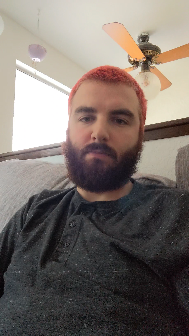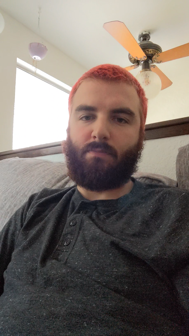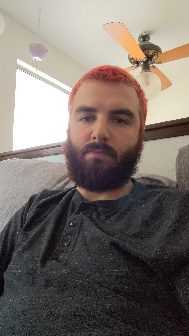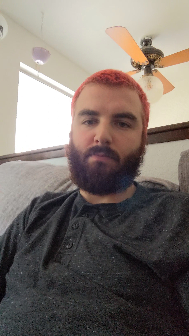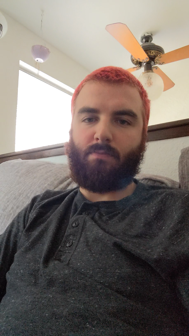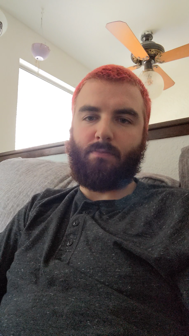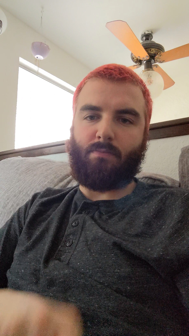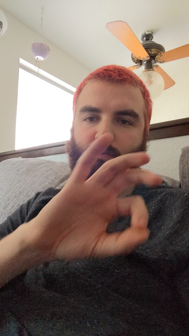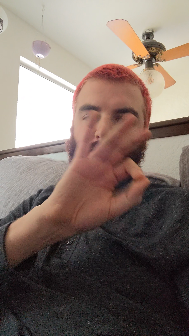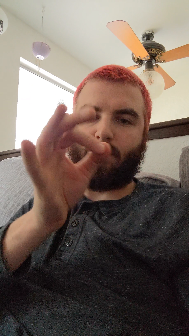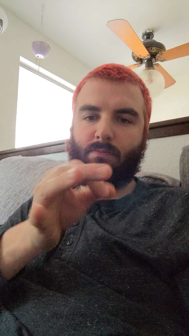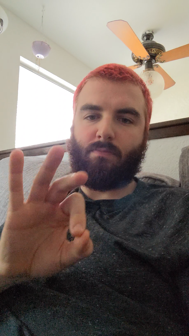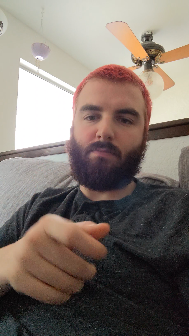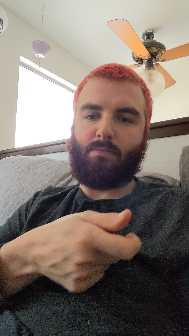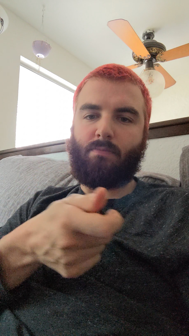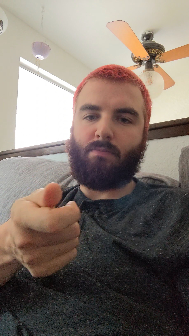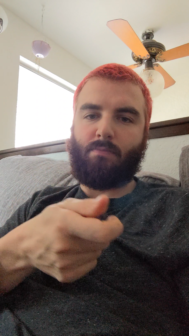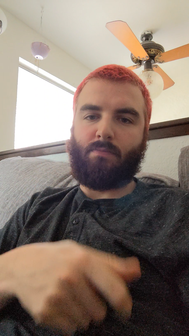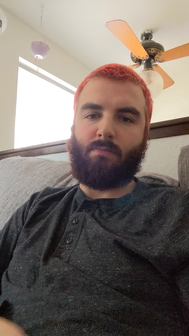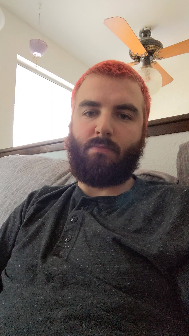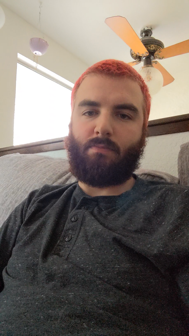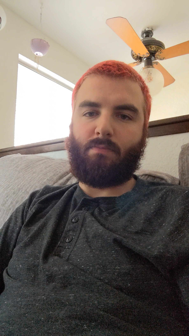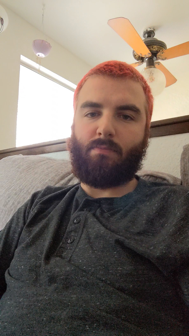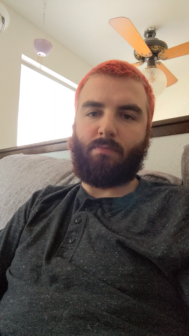hose